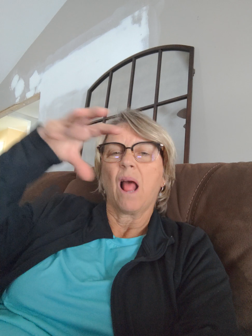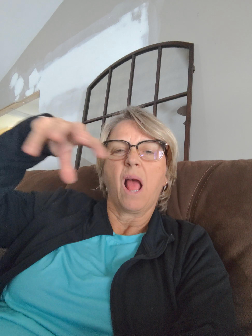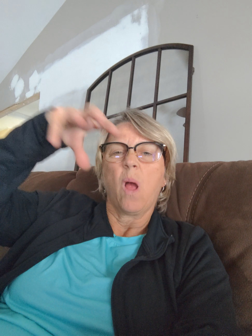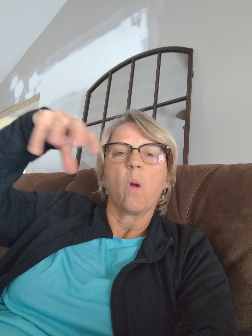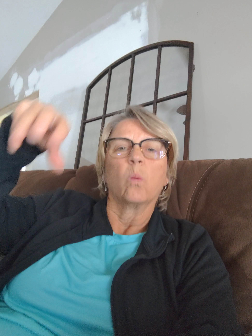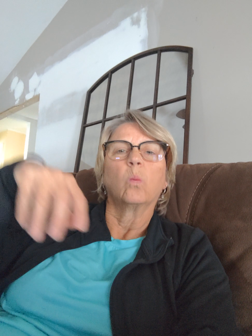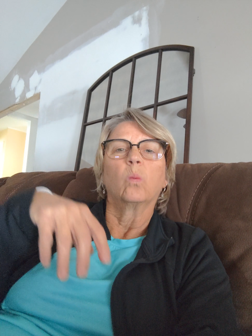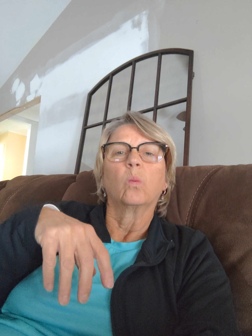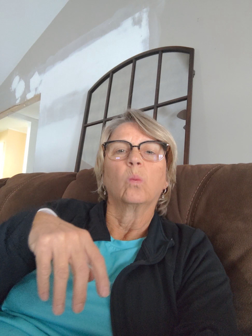cloud